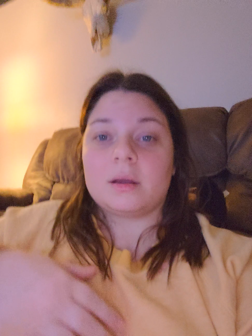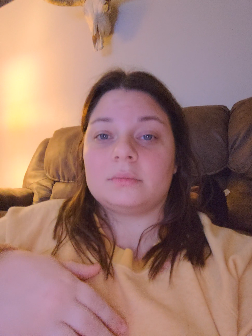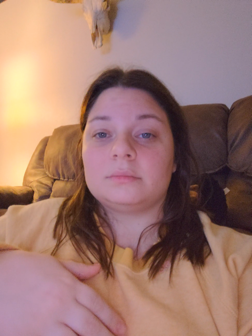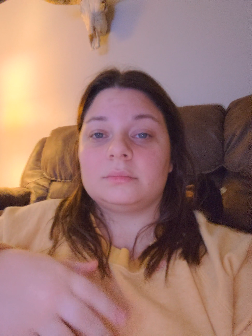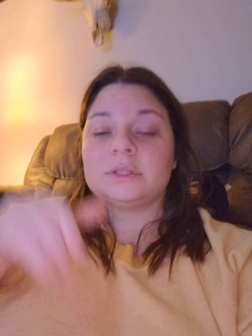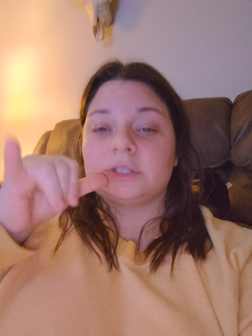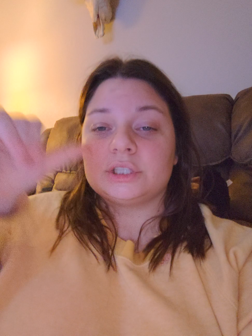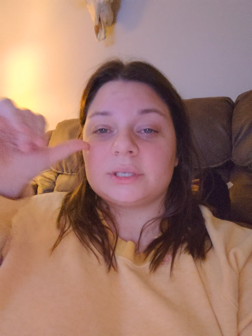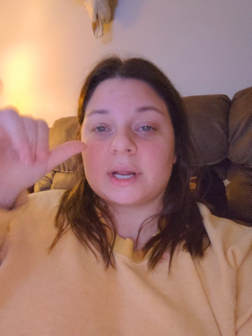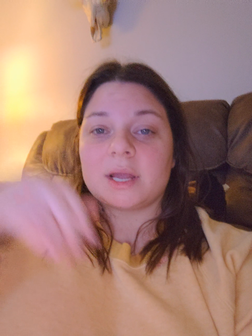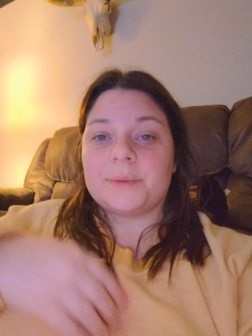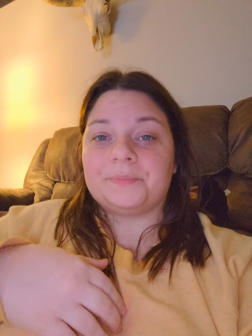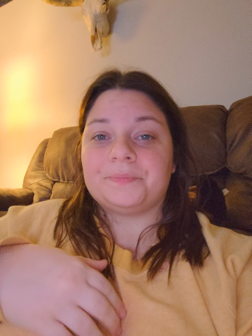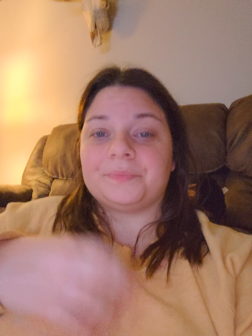yesterday